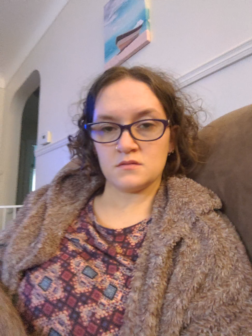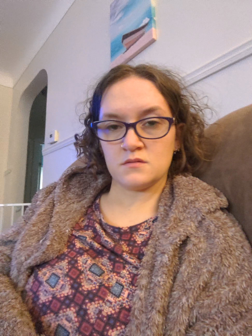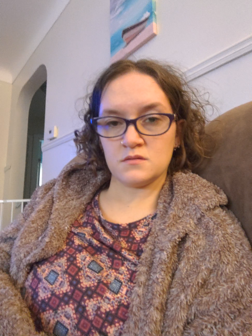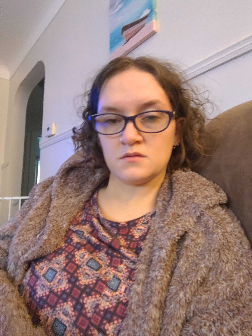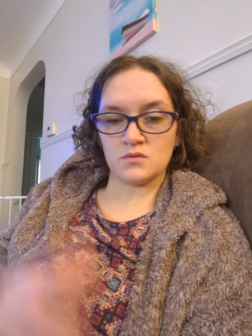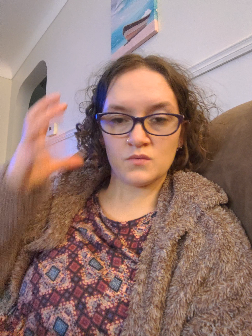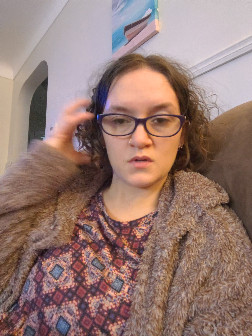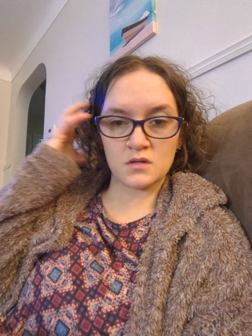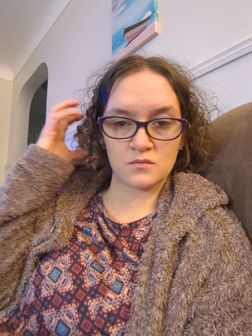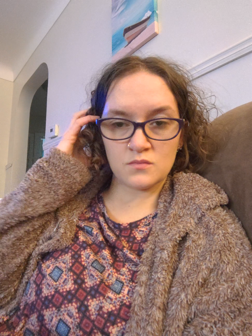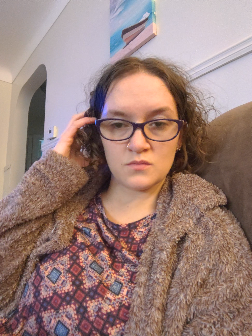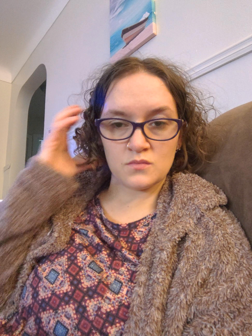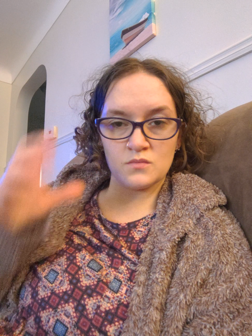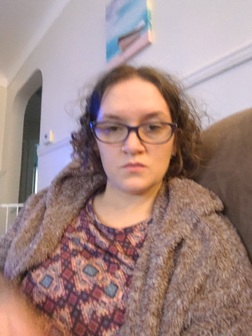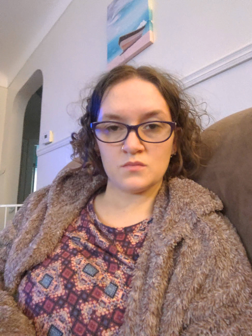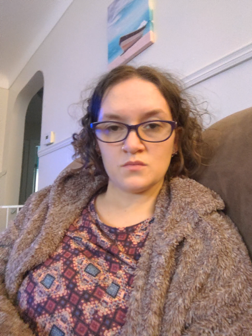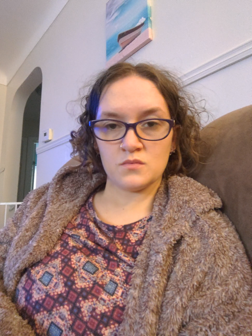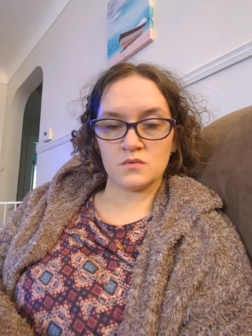radio